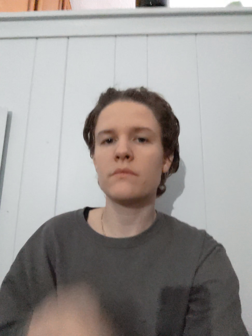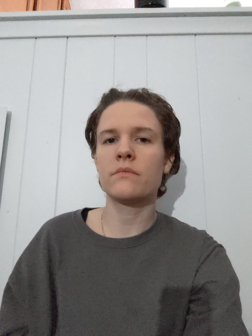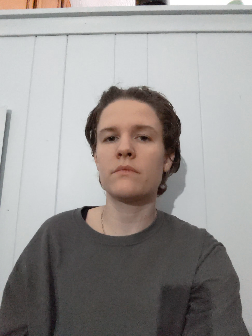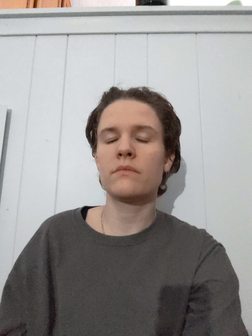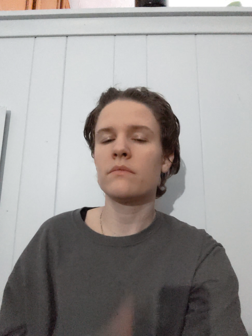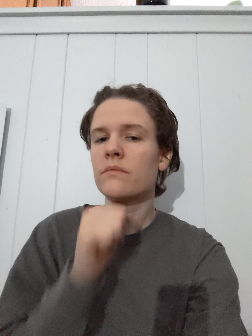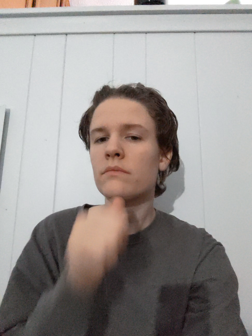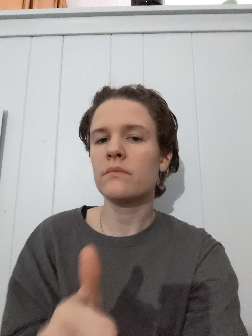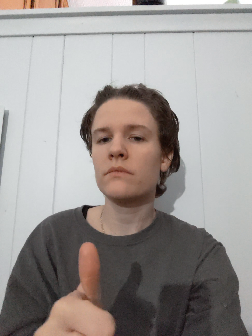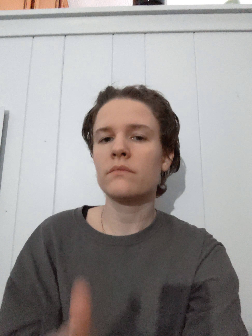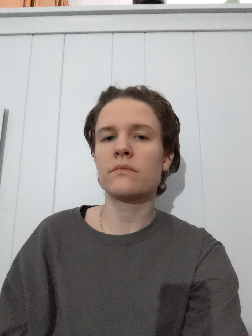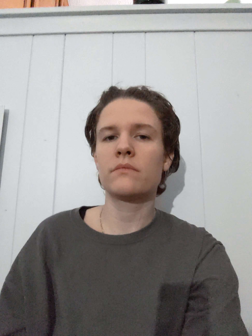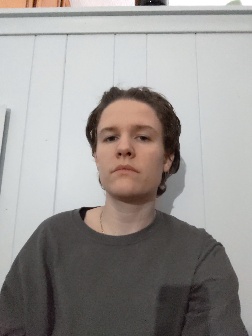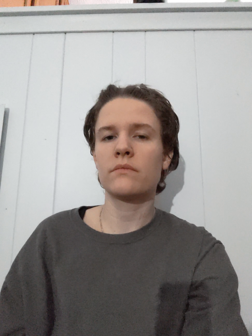not